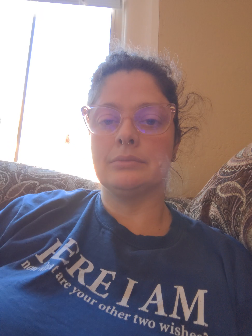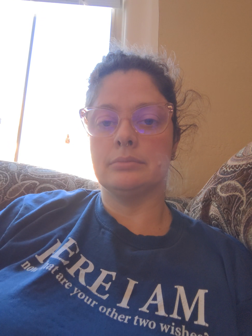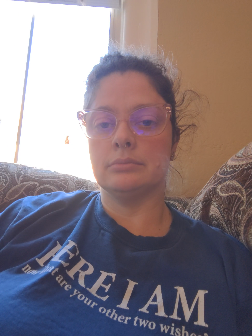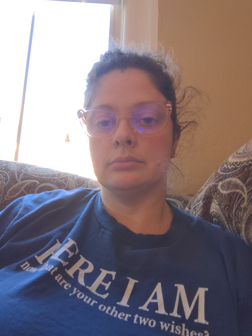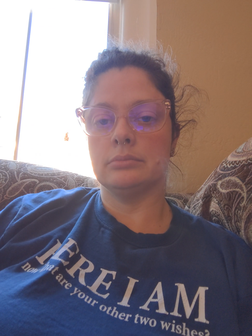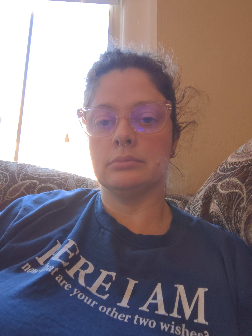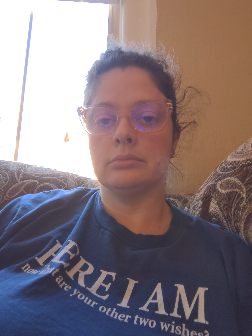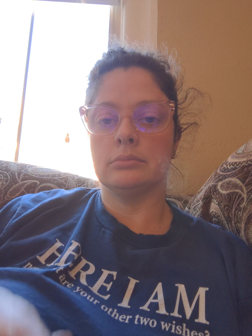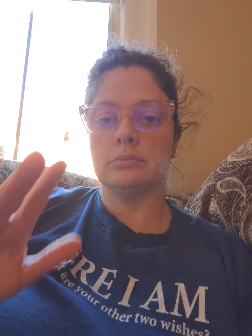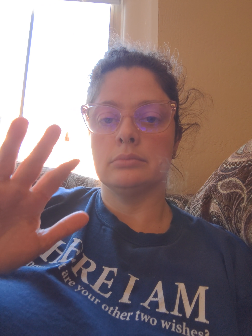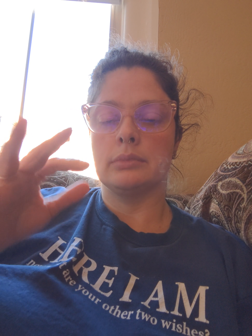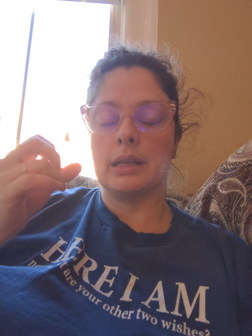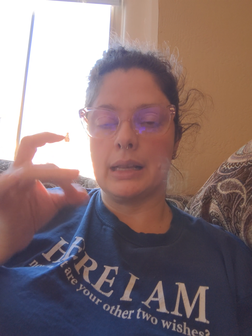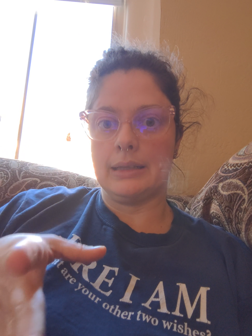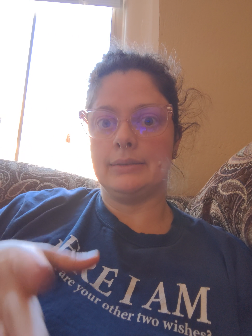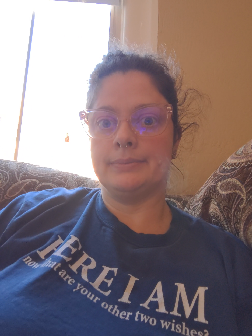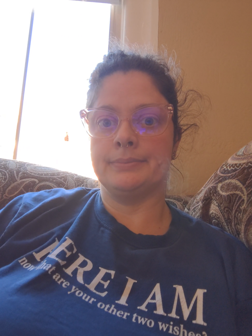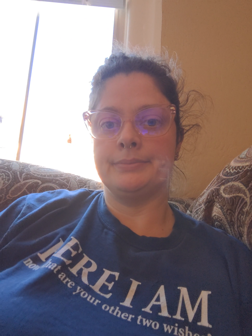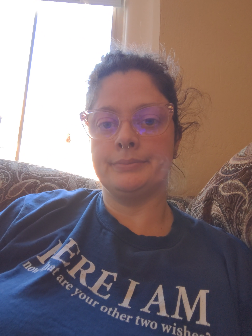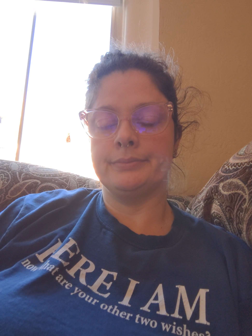hate